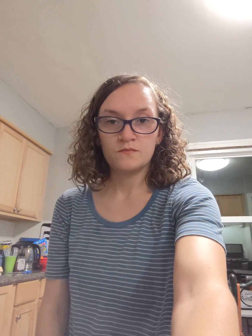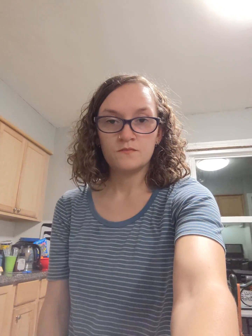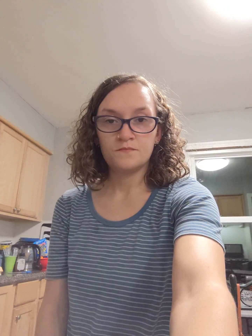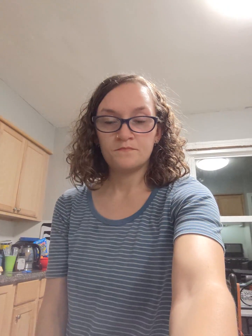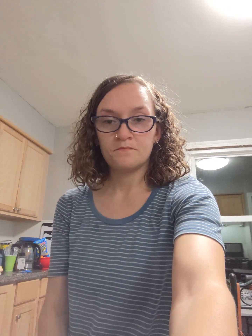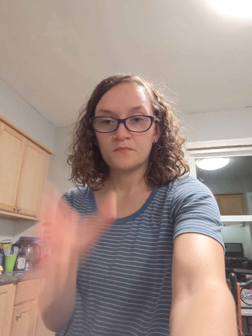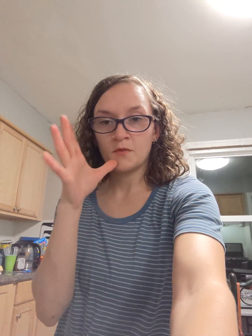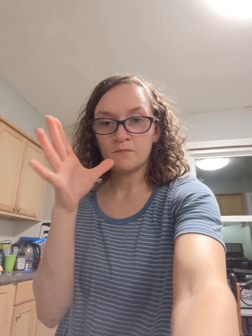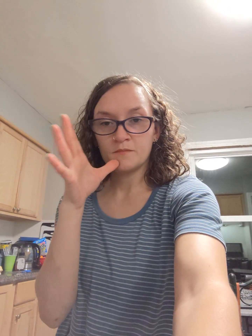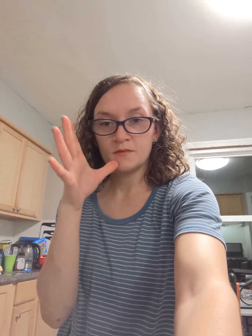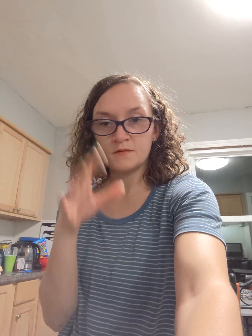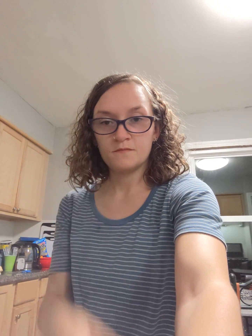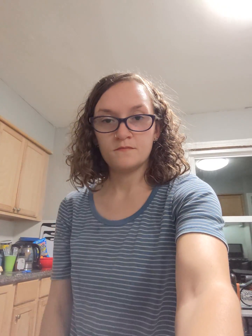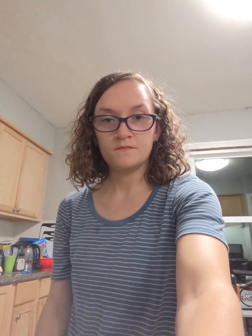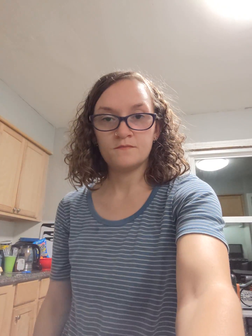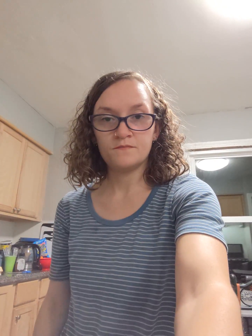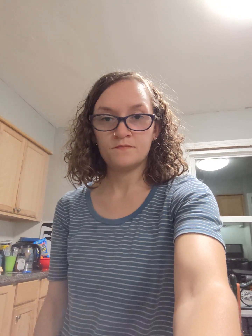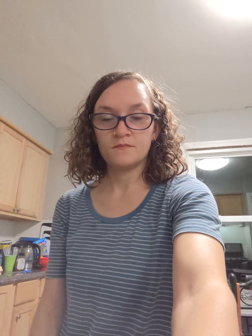mommy